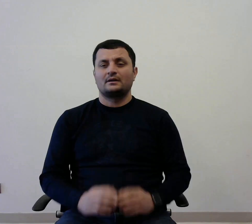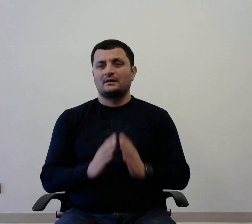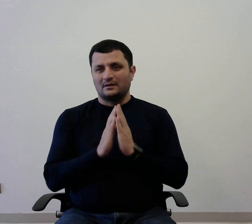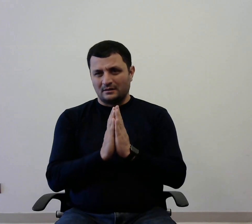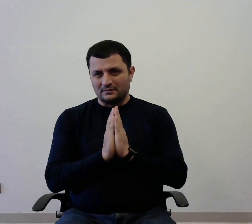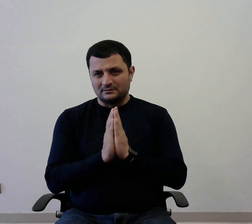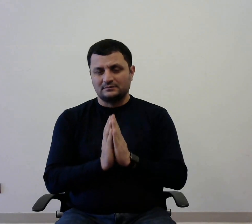xahiş